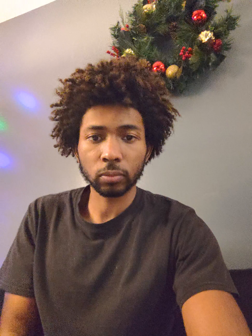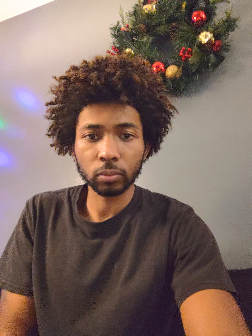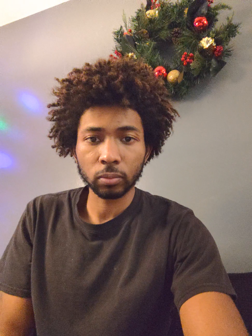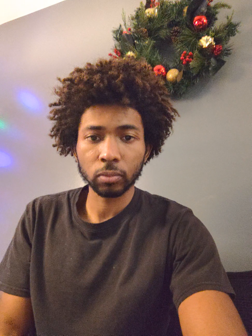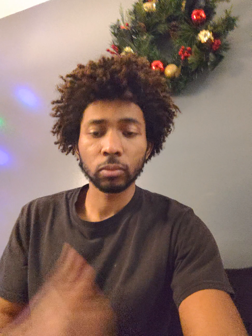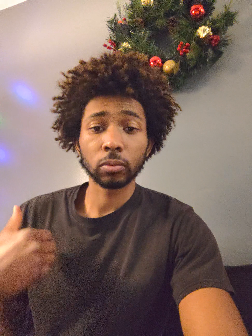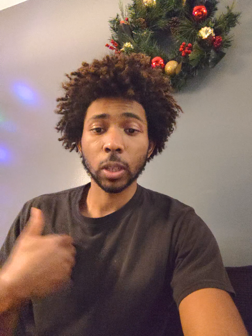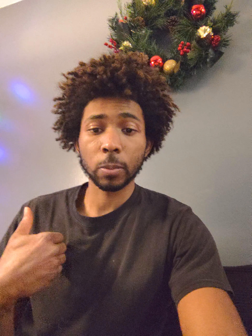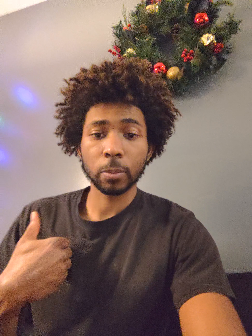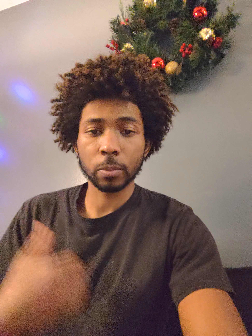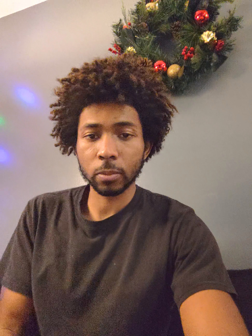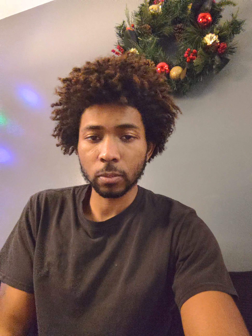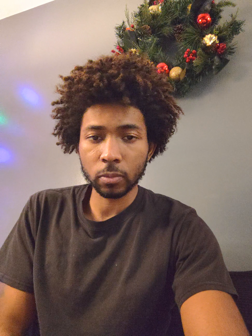animal